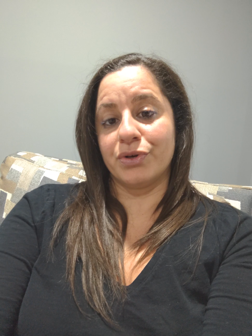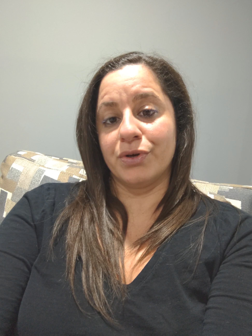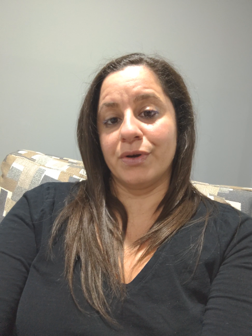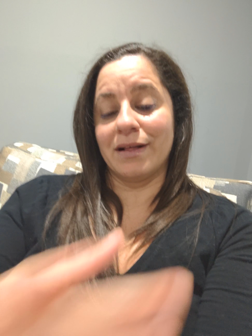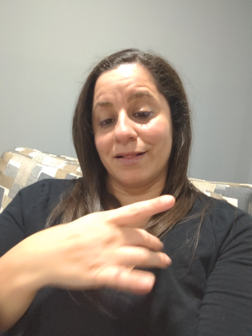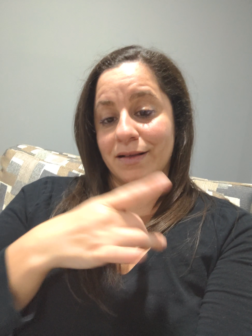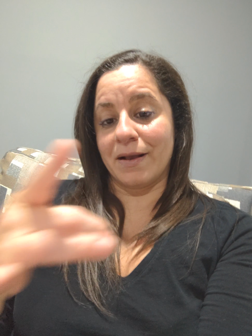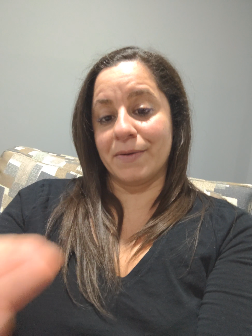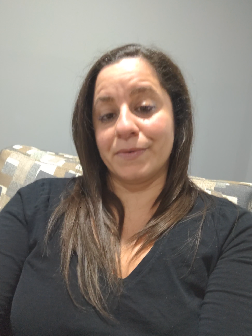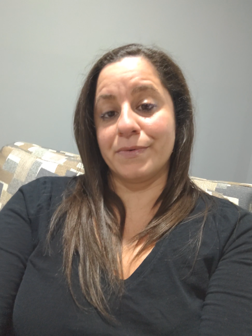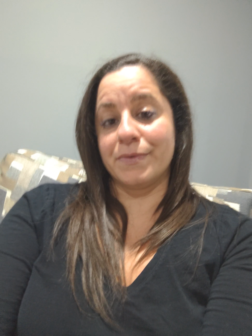like